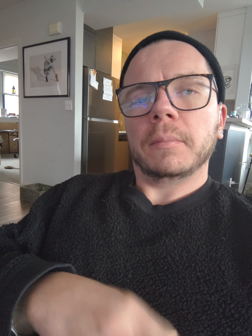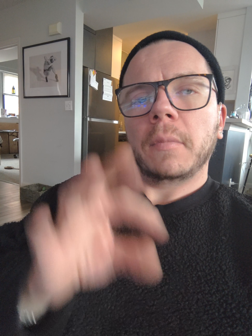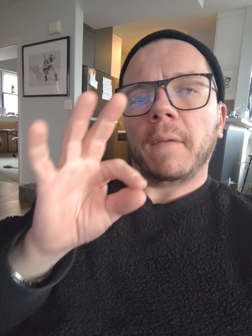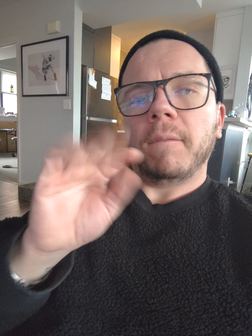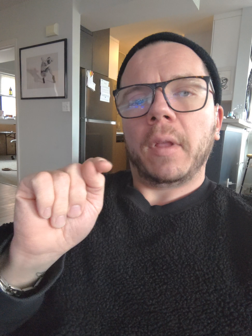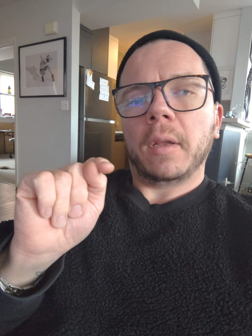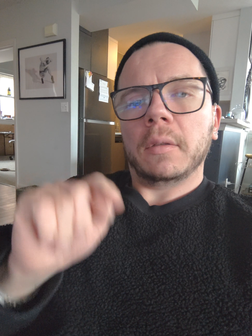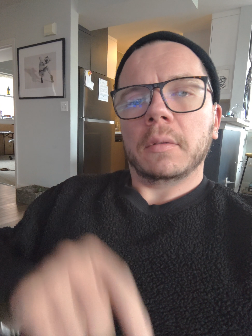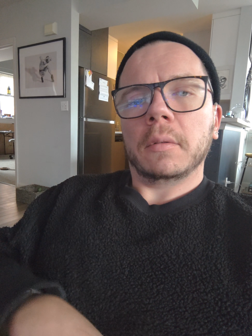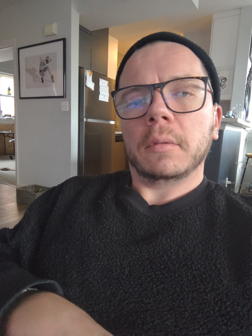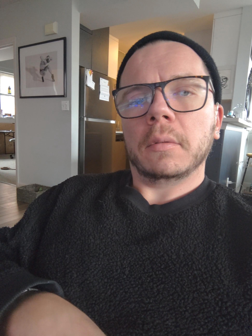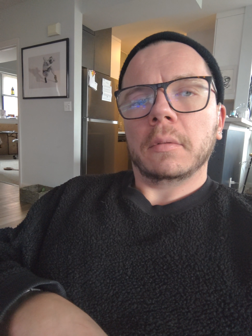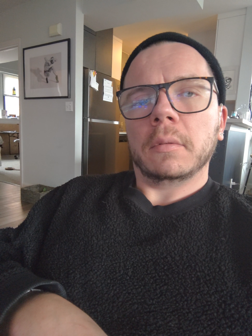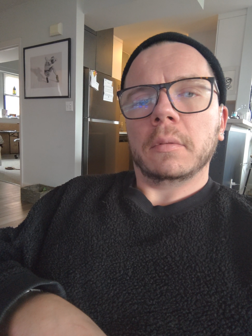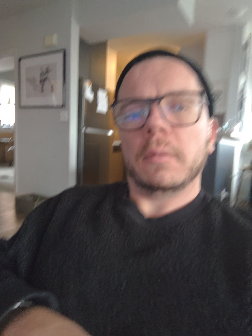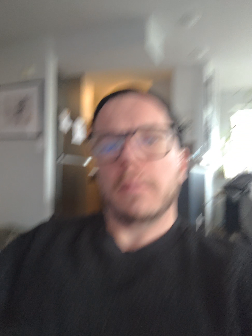feet